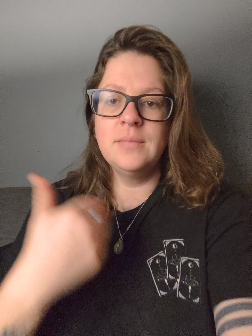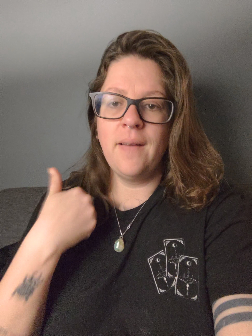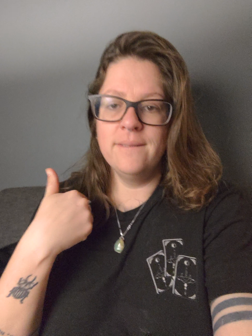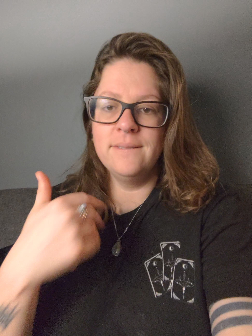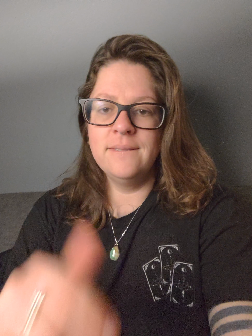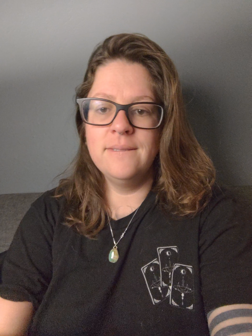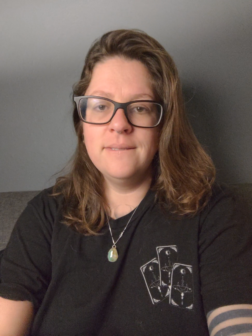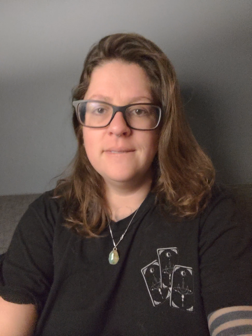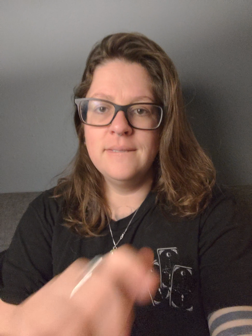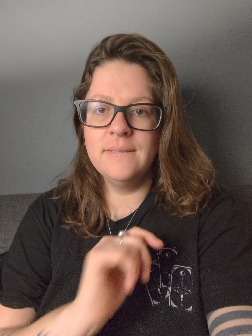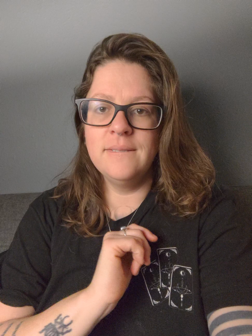have